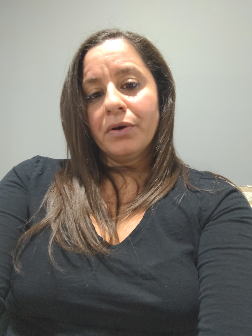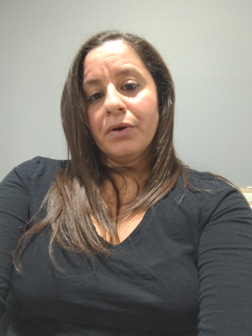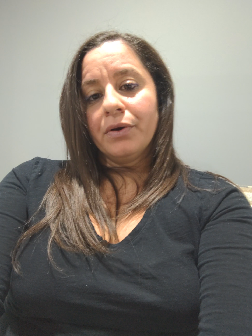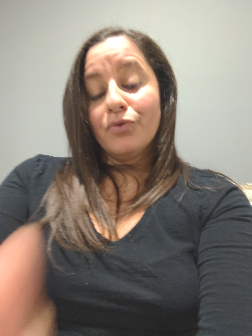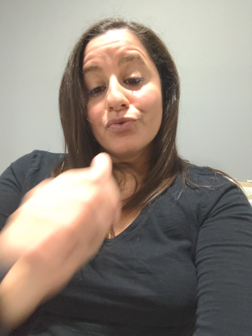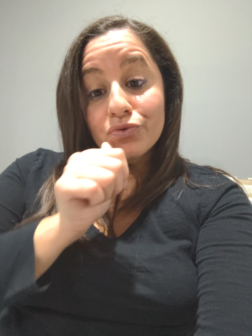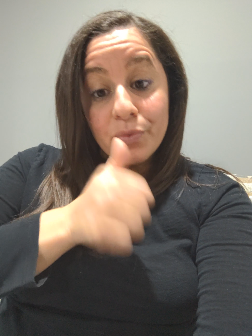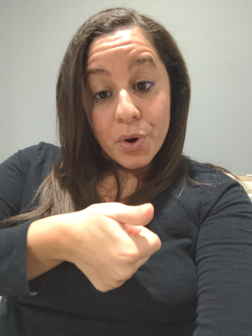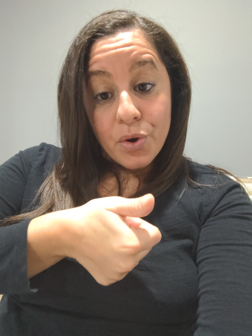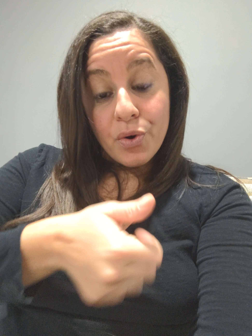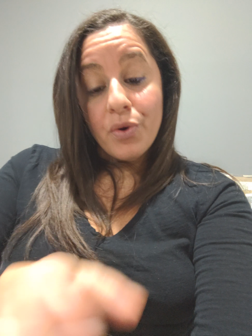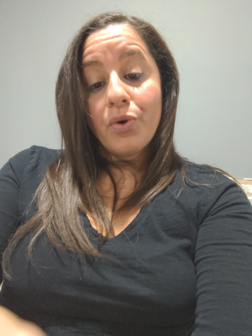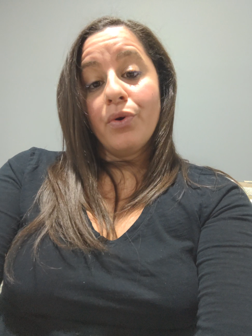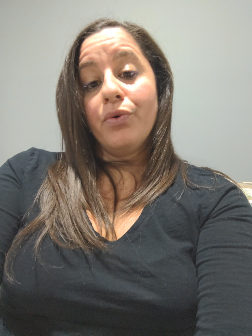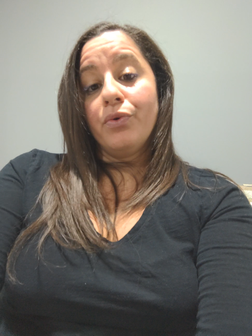tomorrow